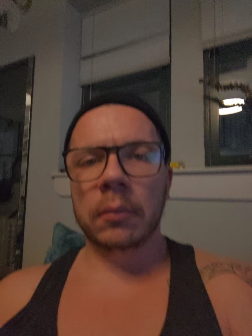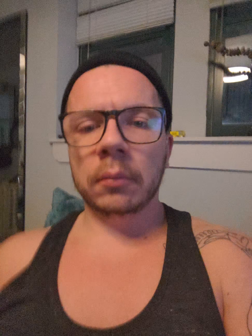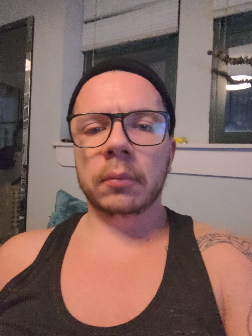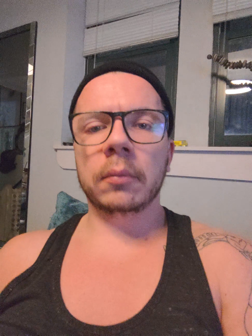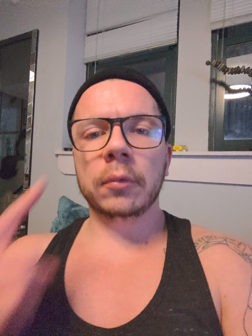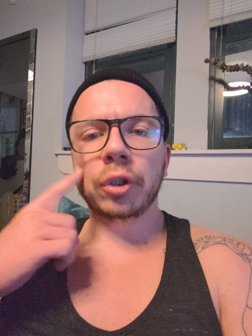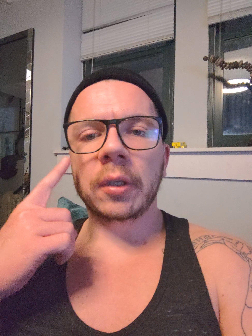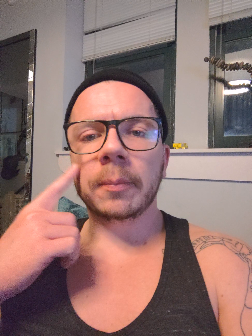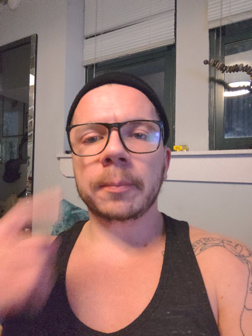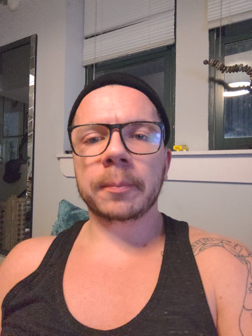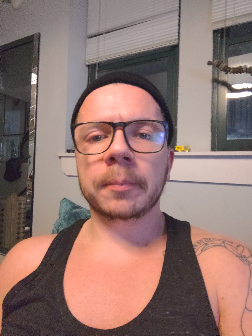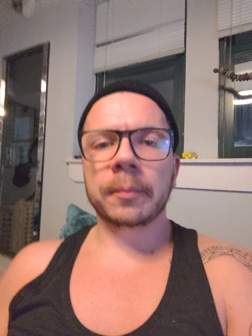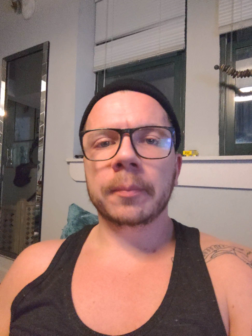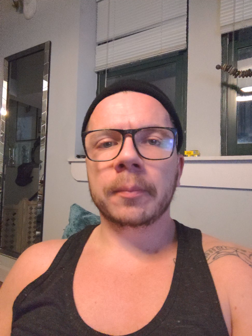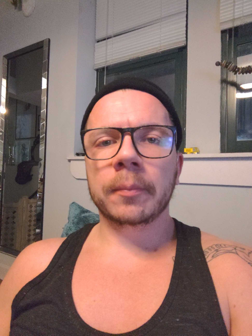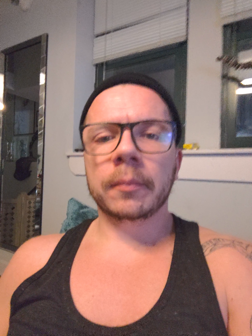cheek